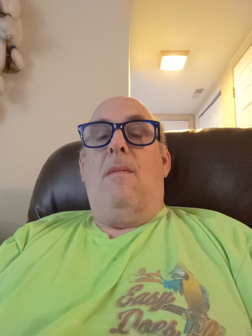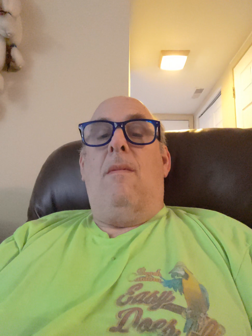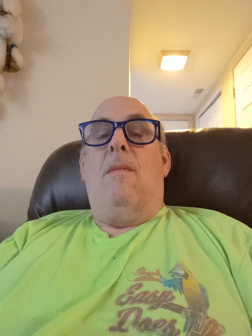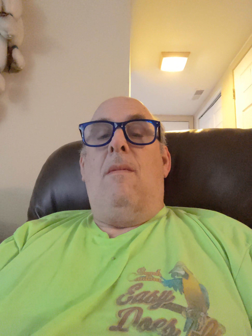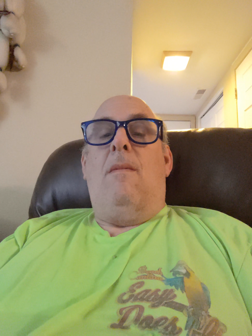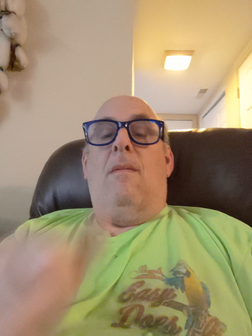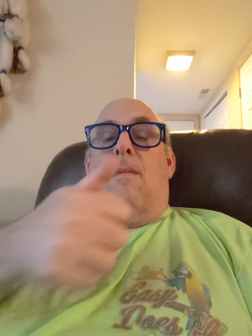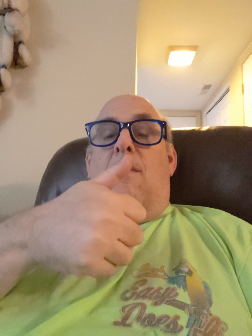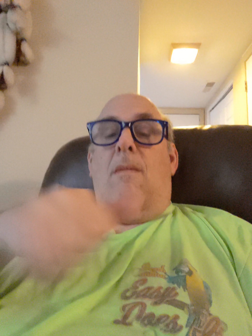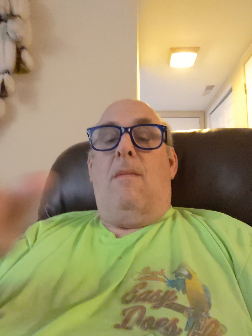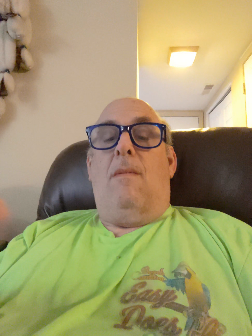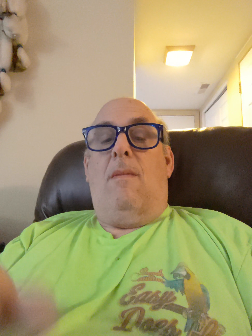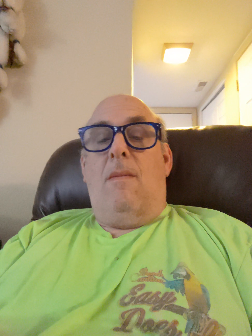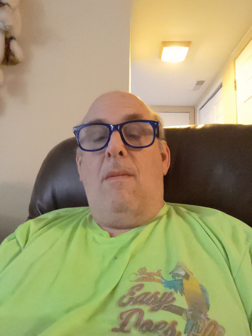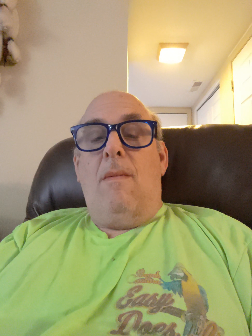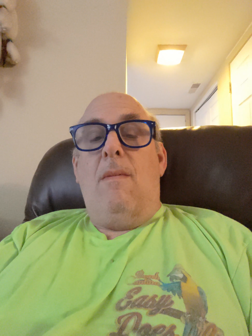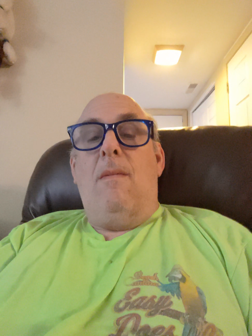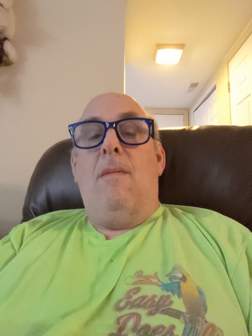any